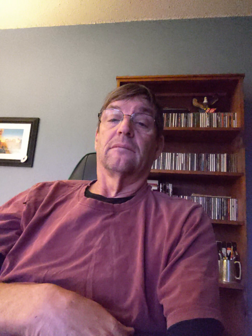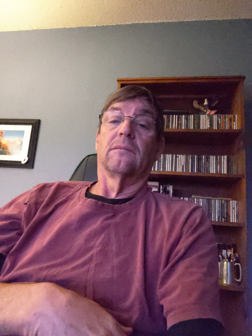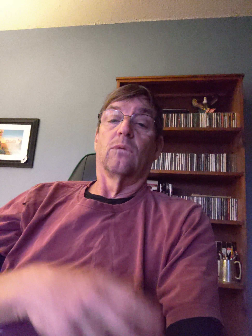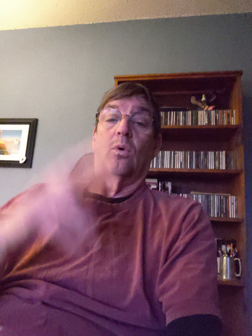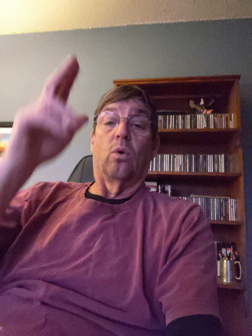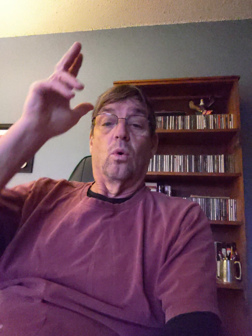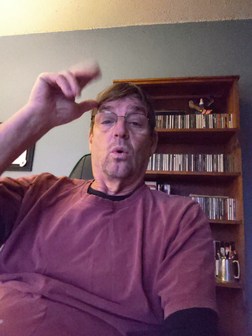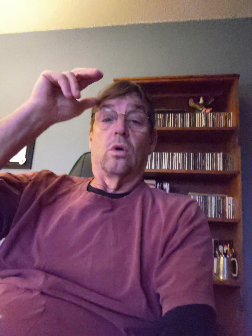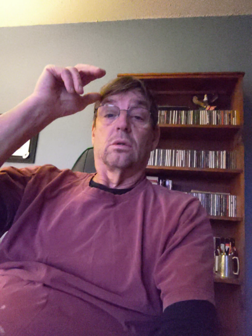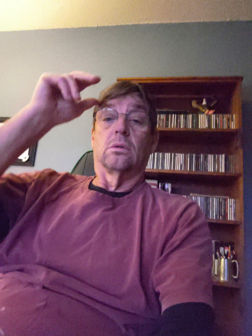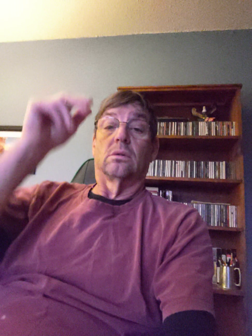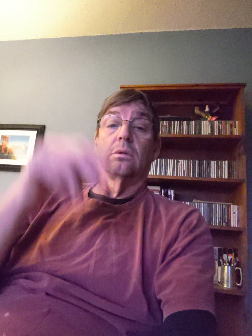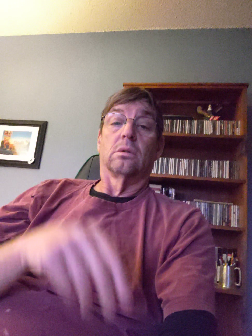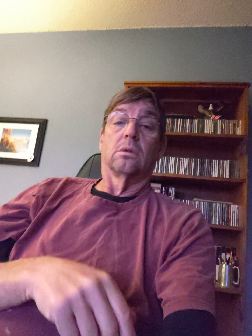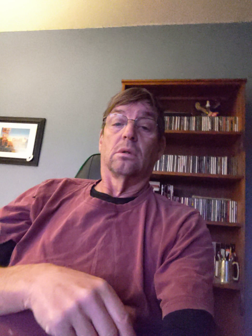horse